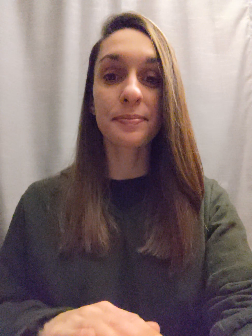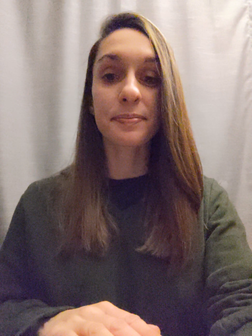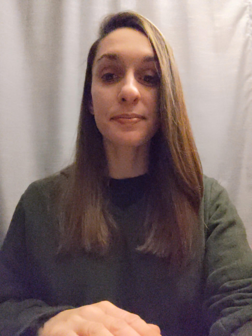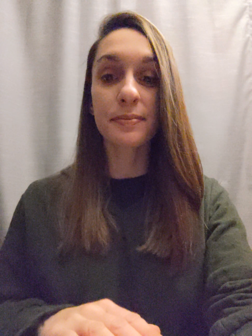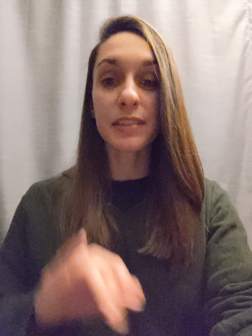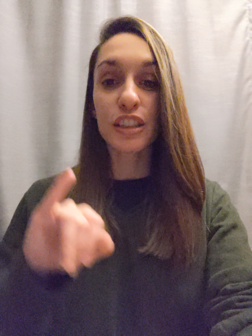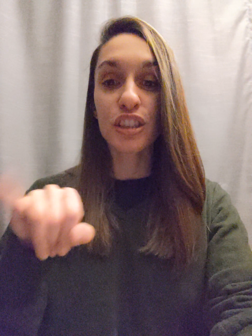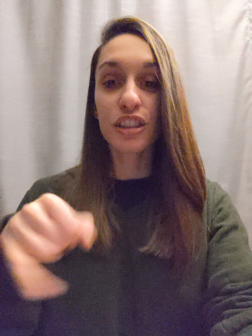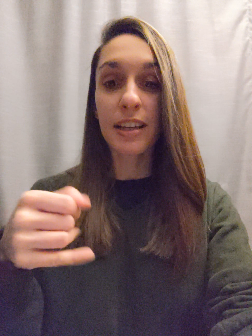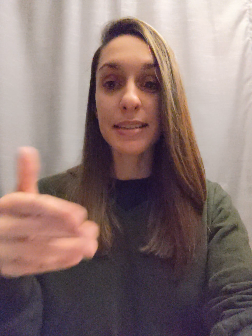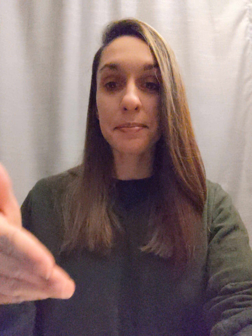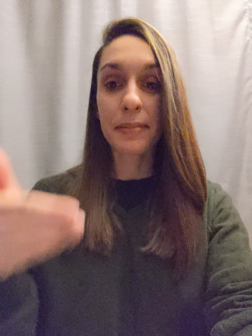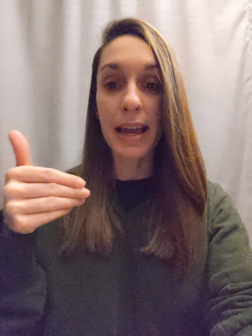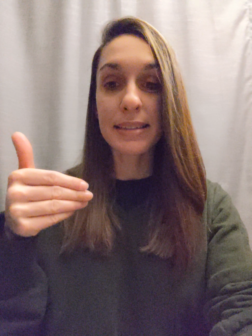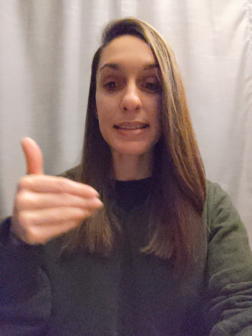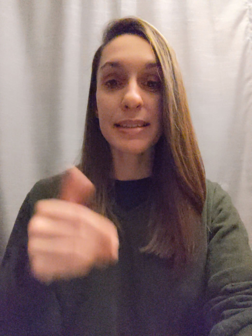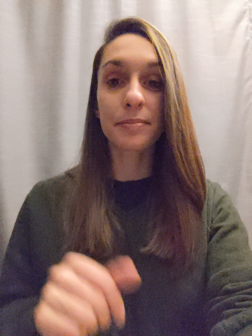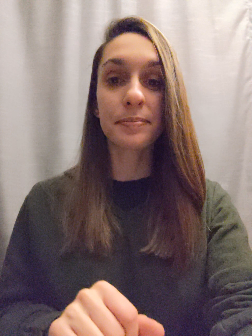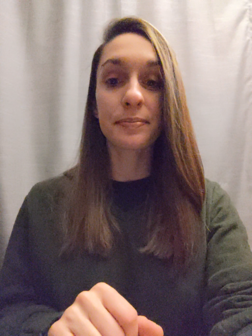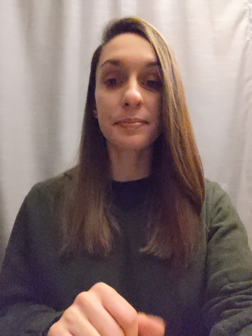jeans